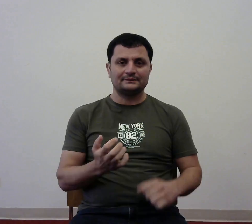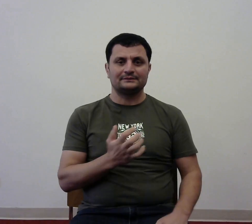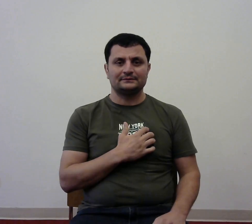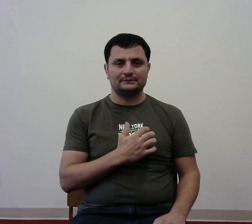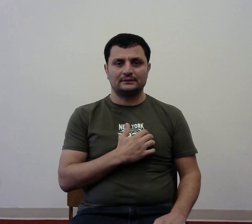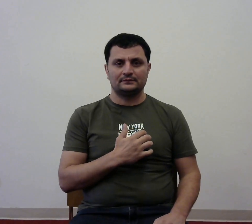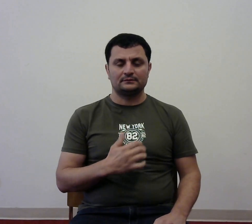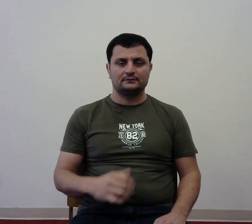istəmək